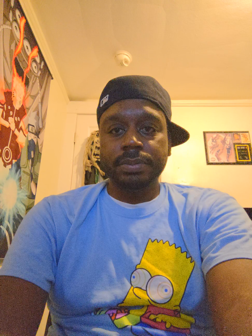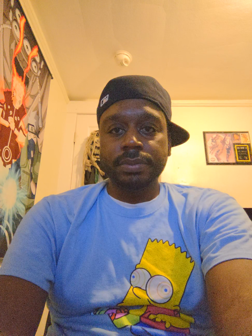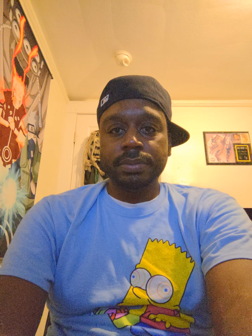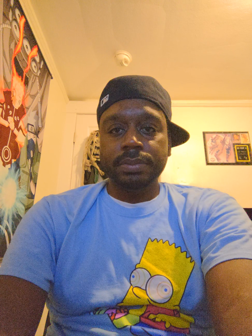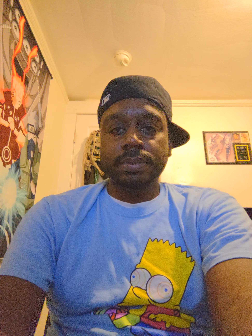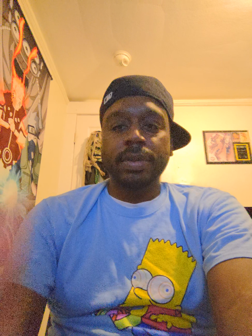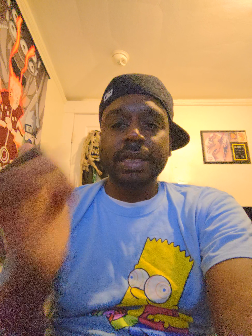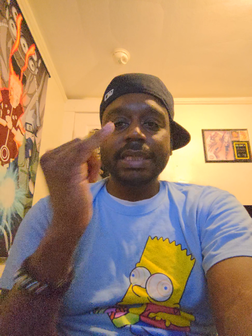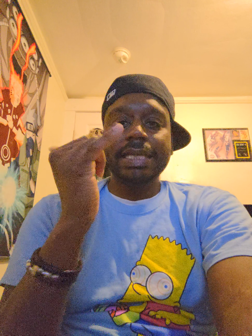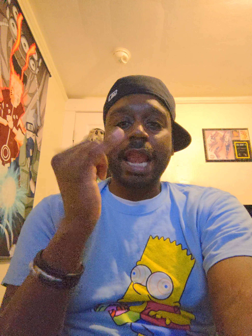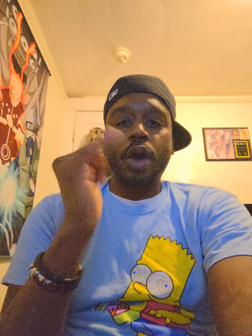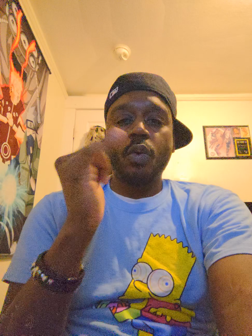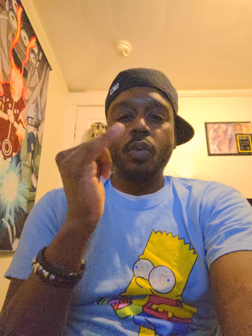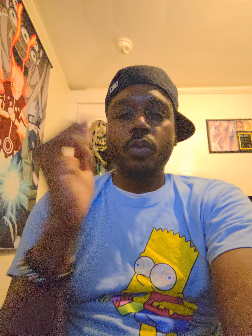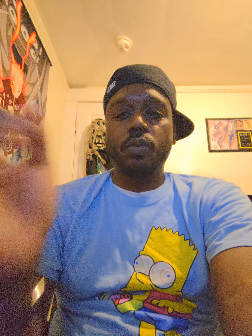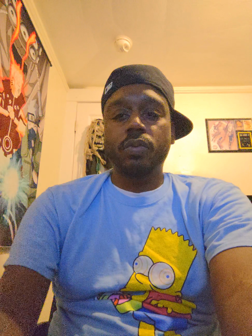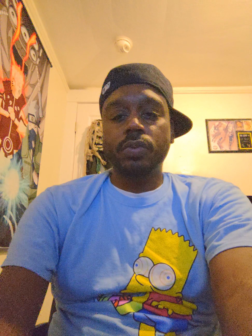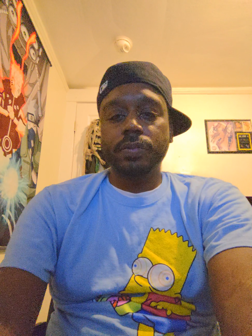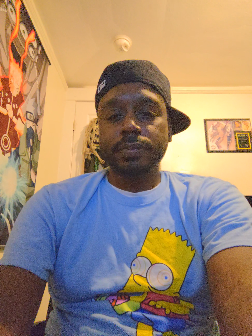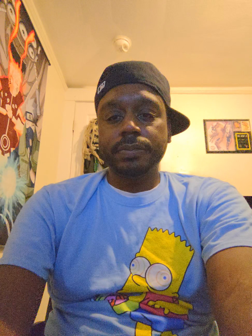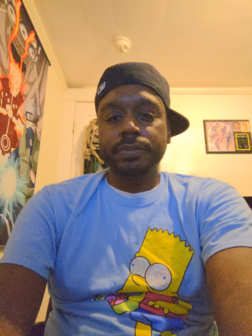yellow